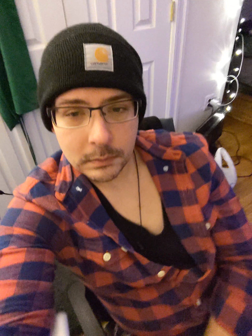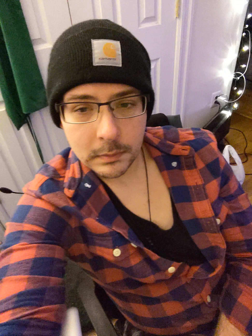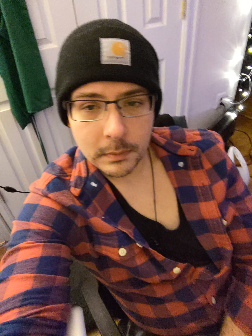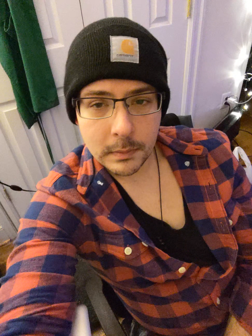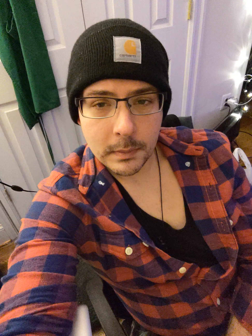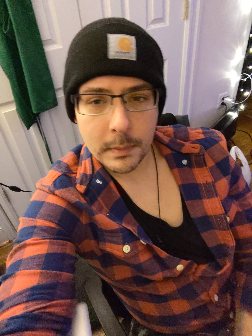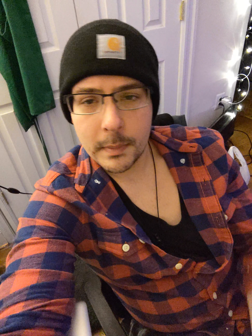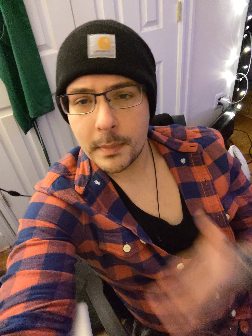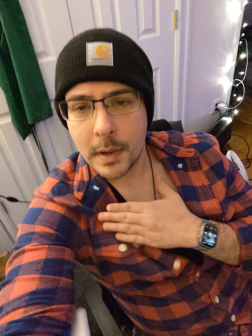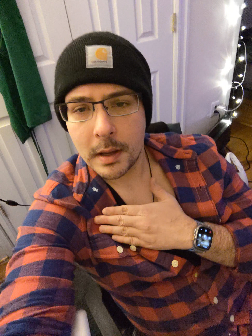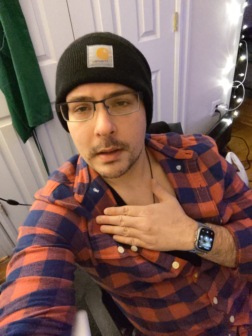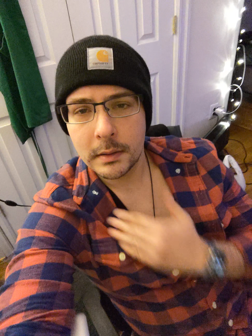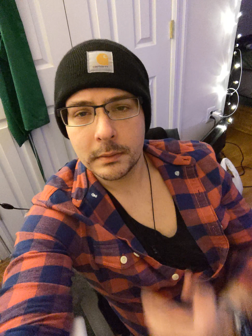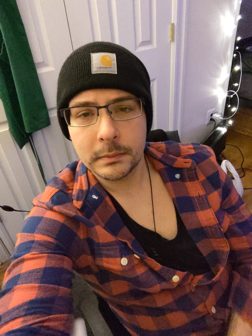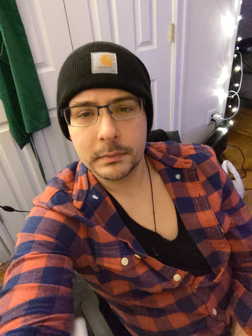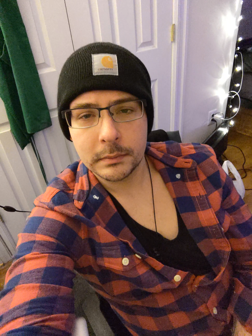my